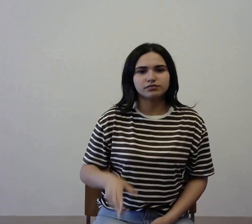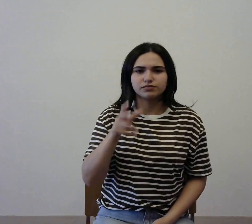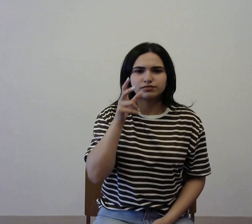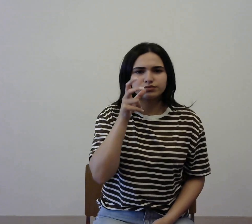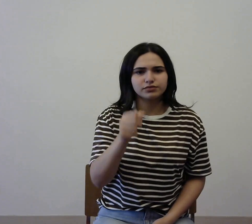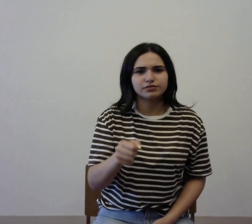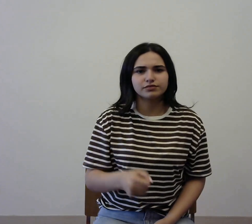ağrımaq